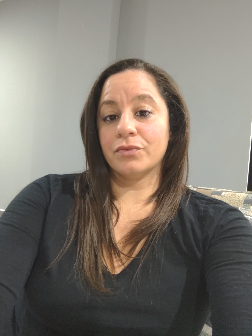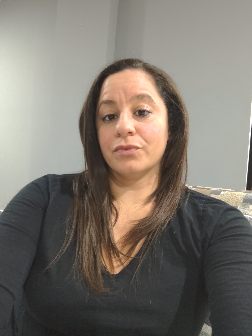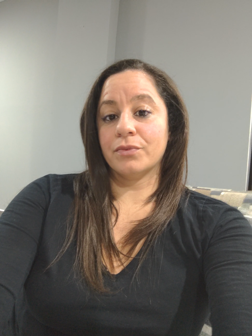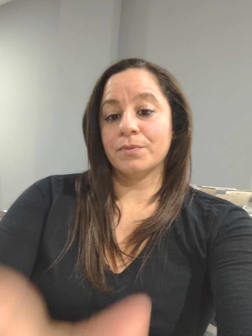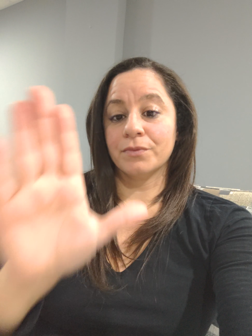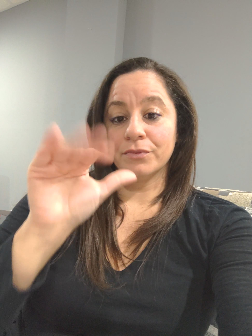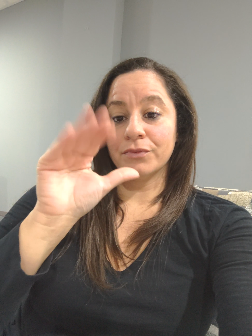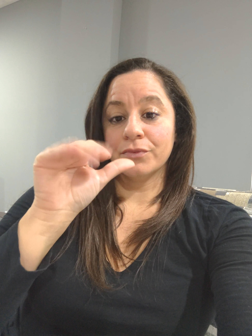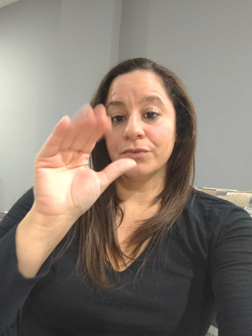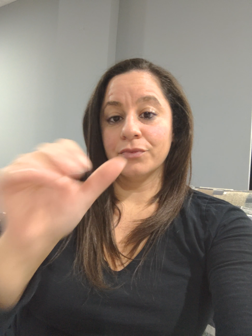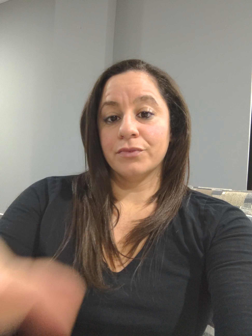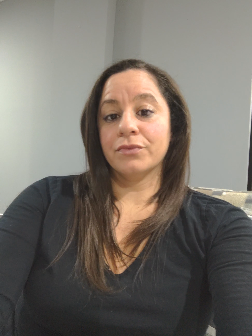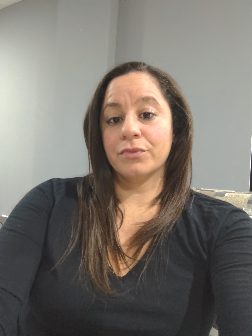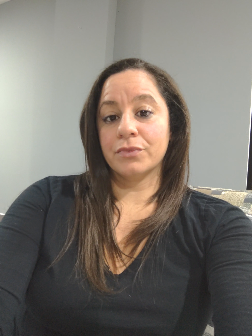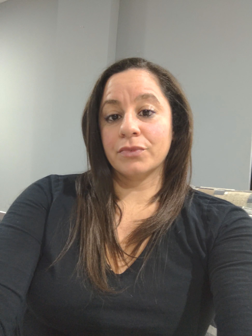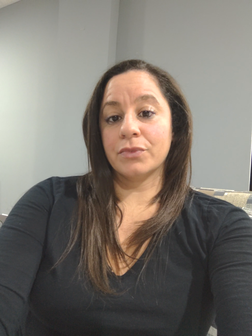bye